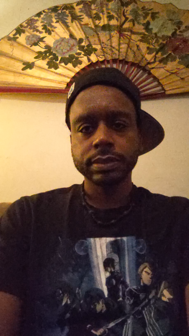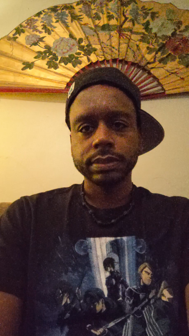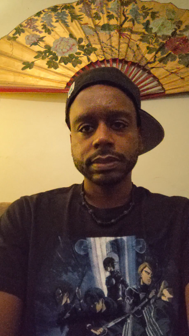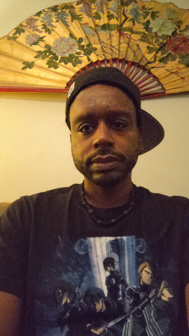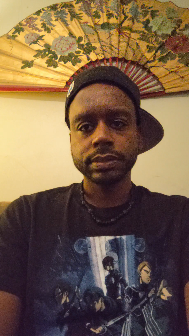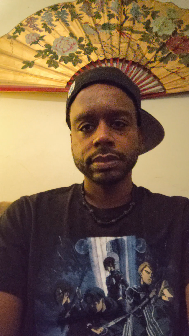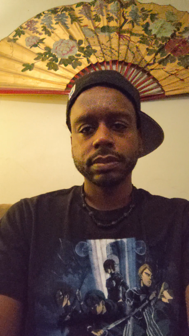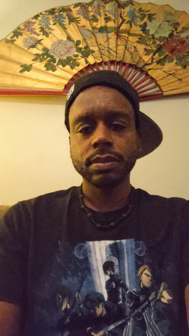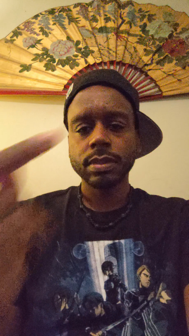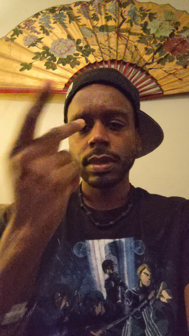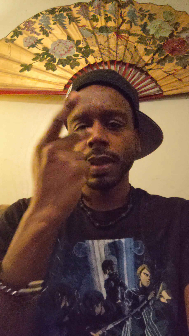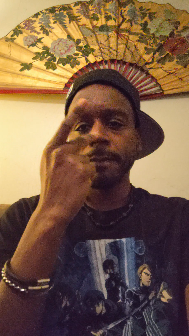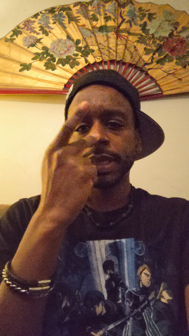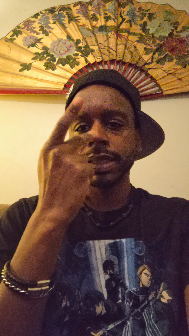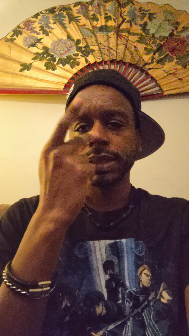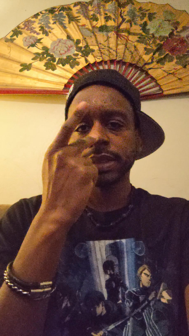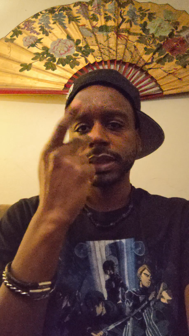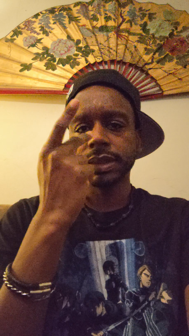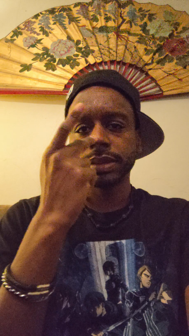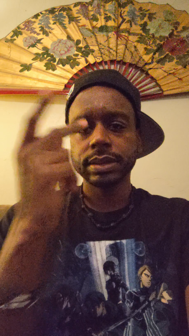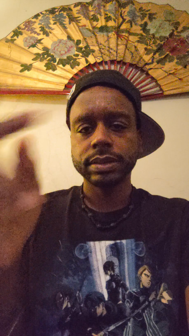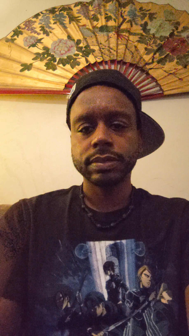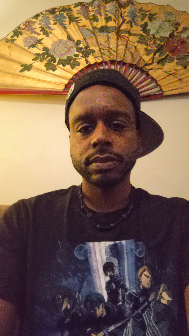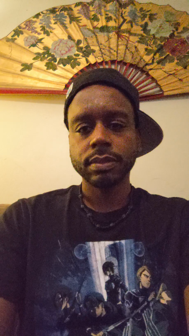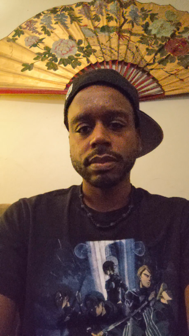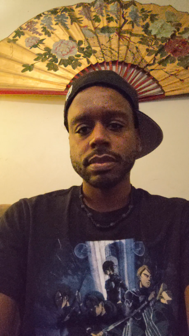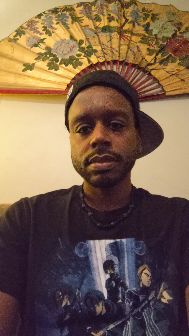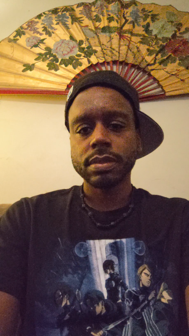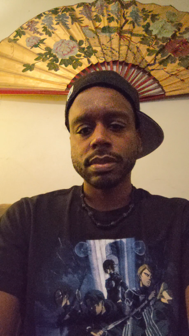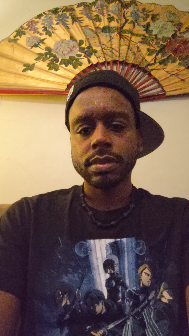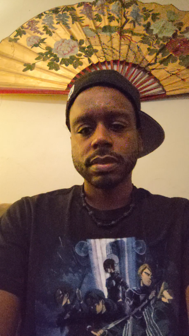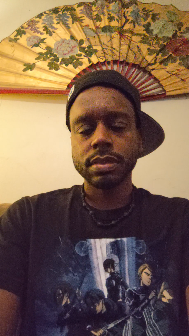penis